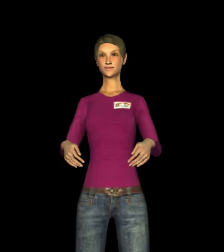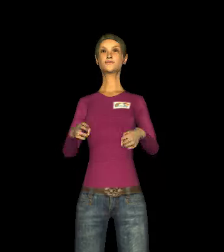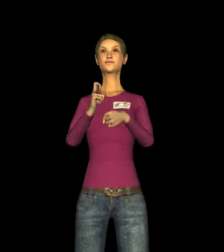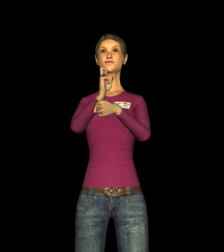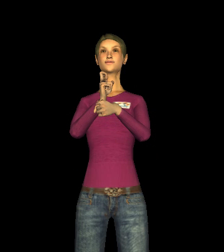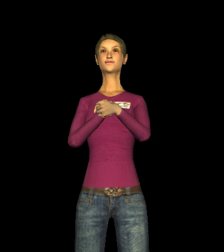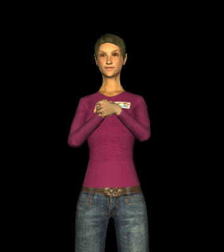صعب